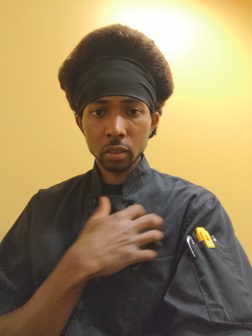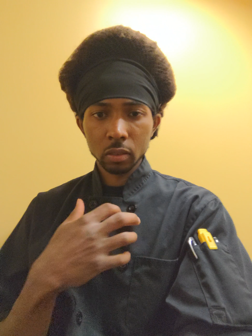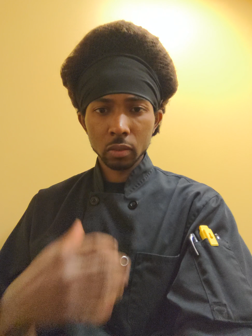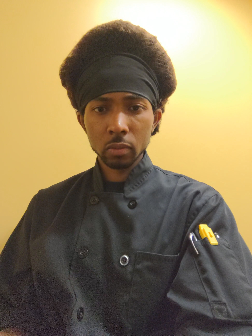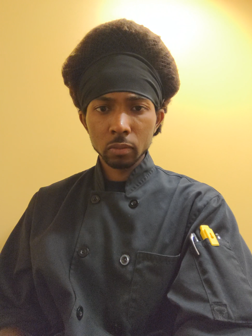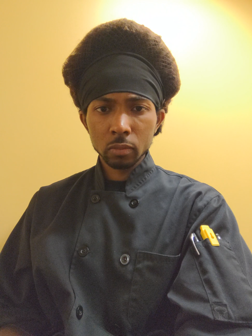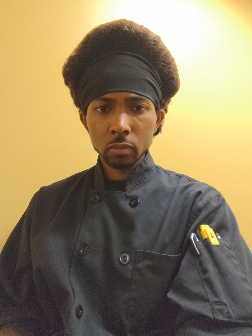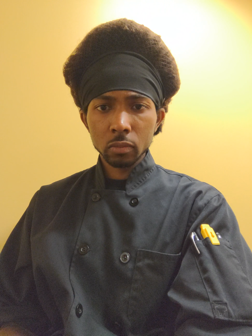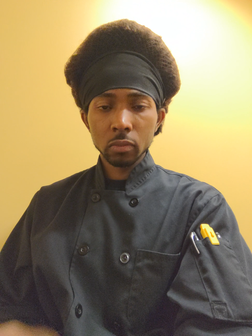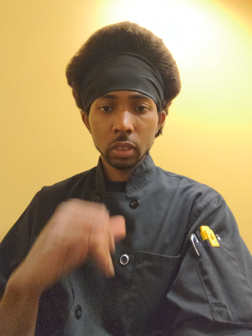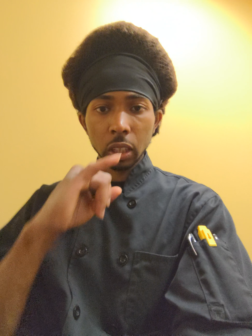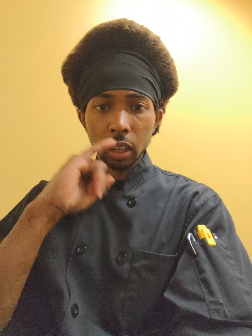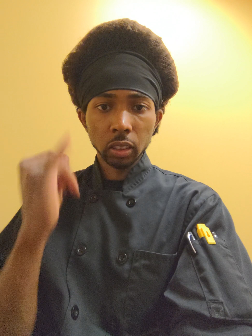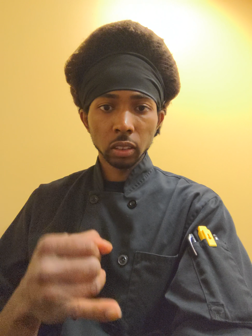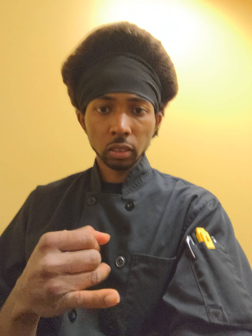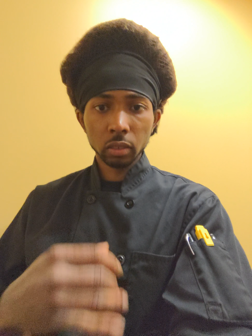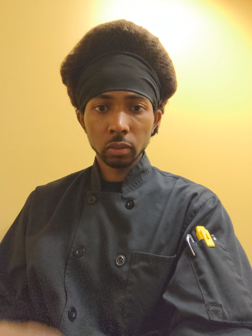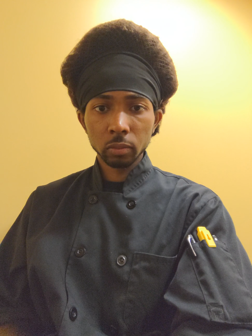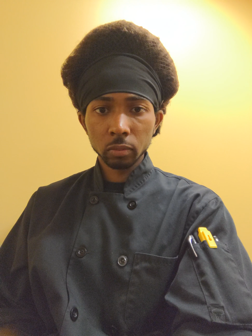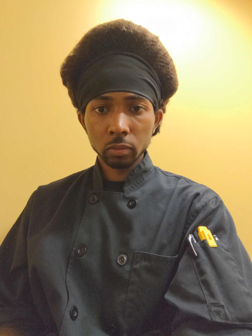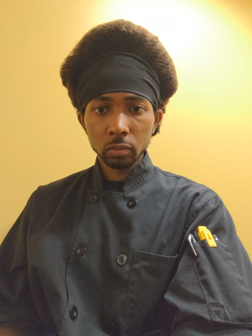last